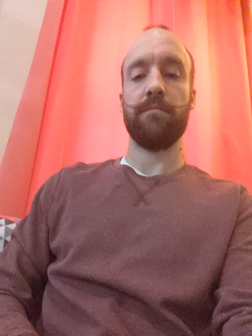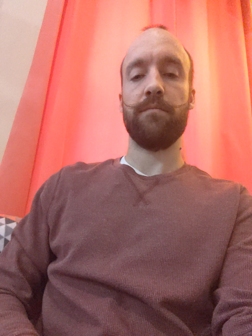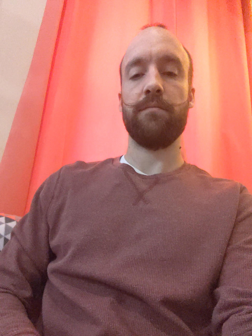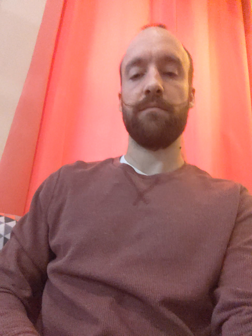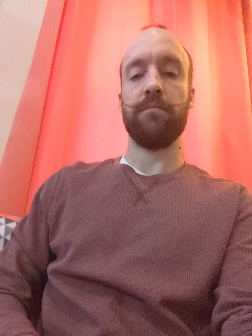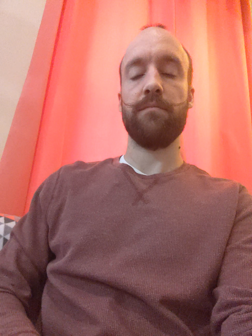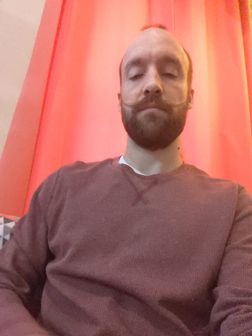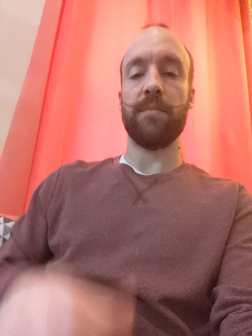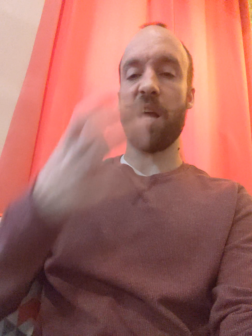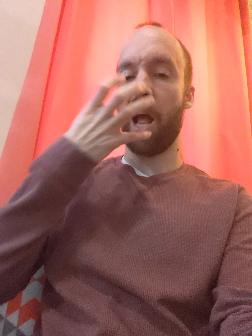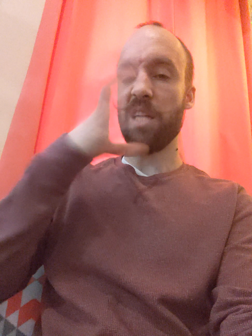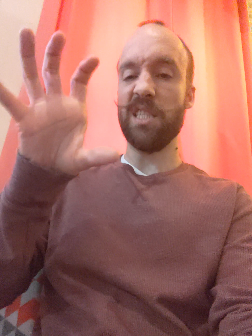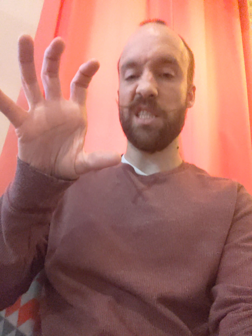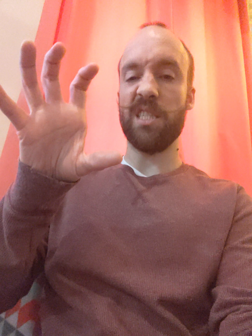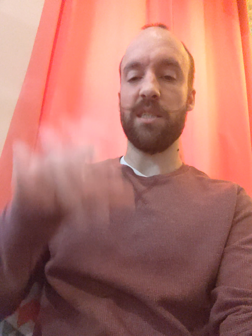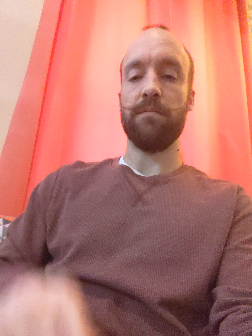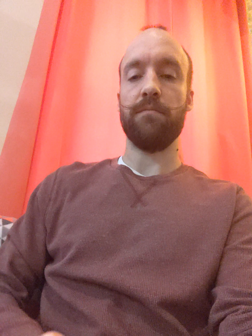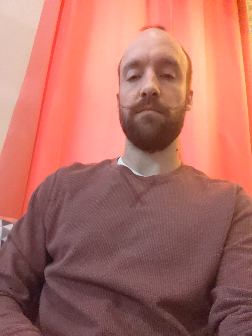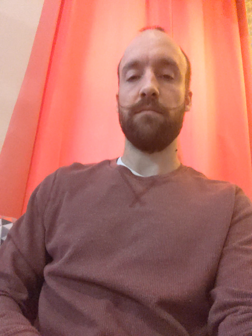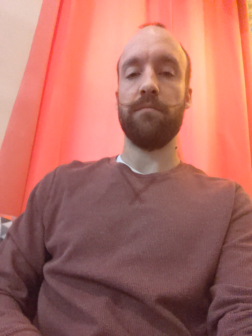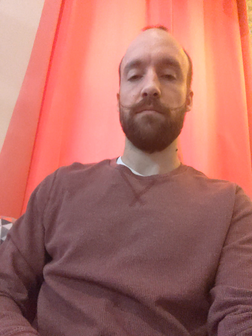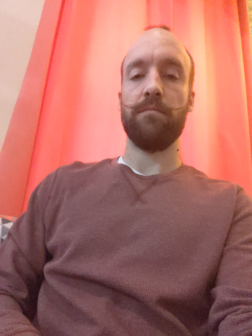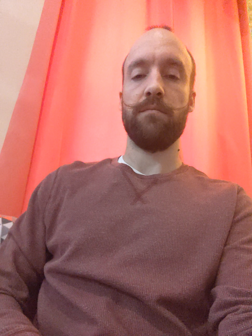hot